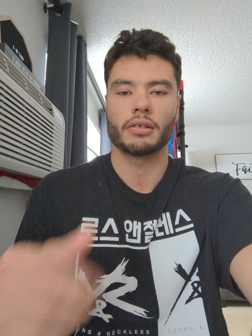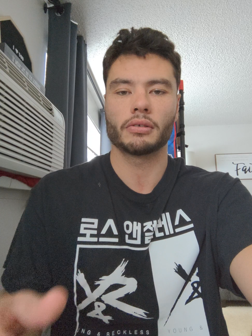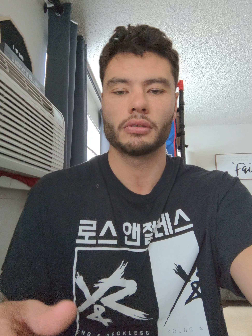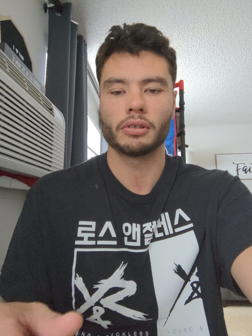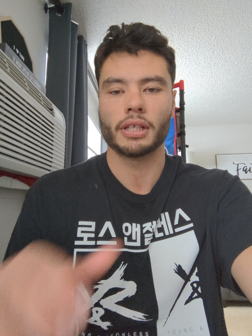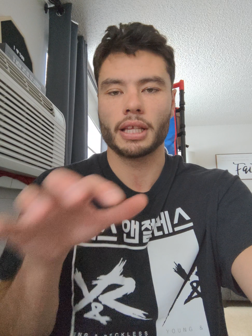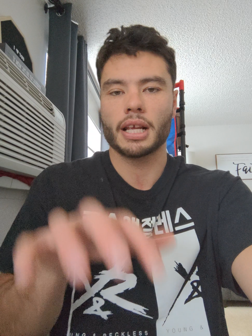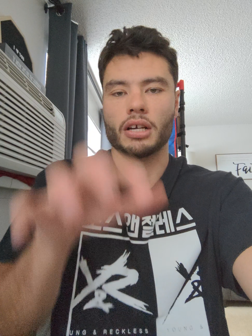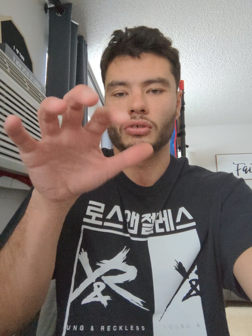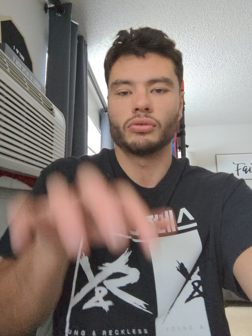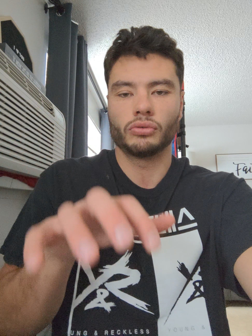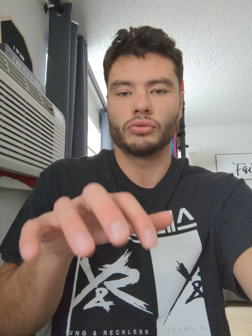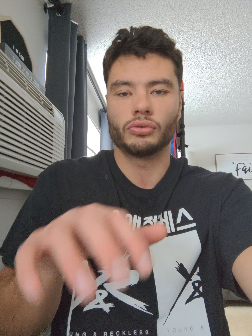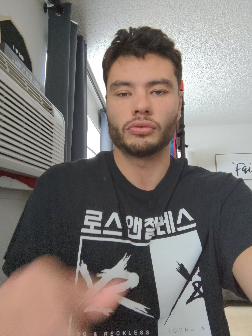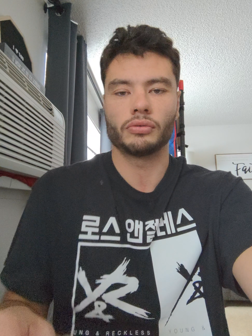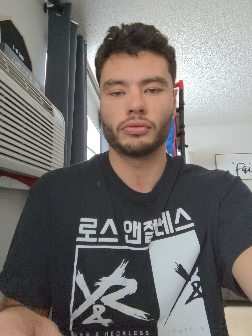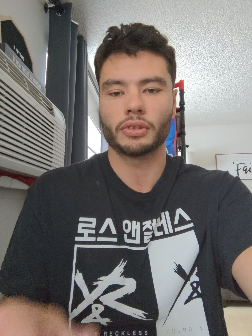alligator